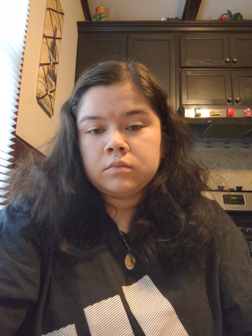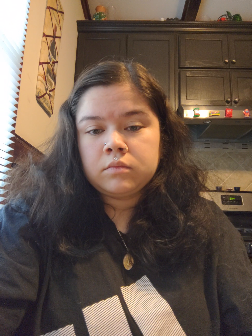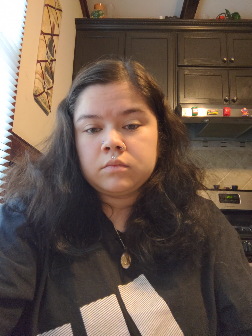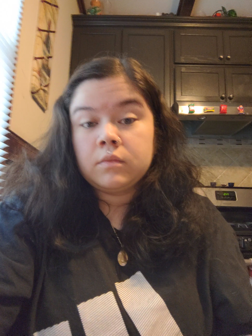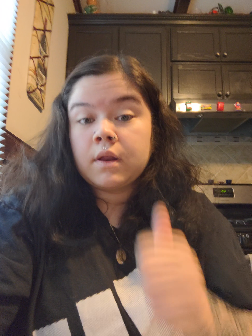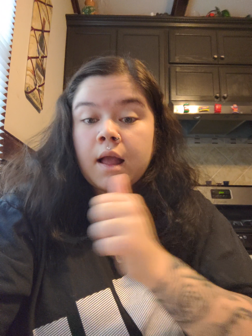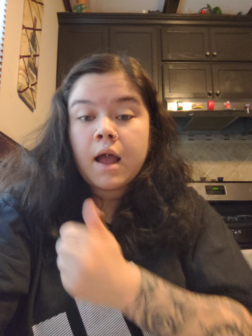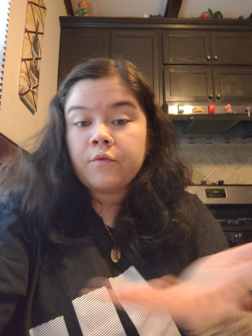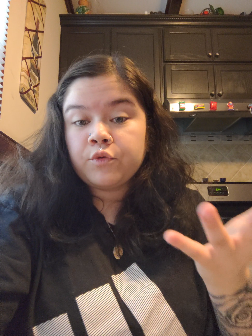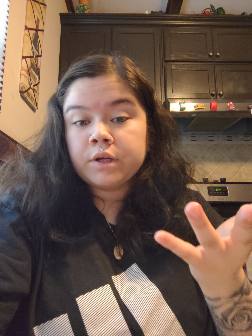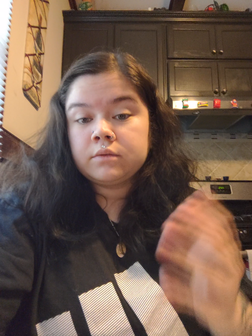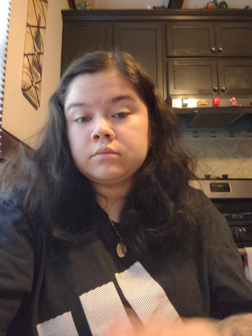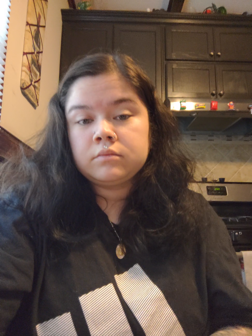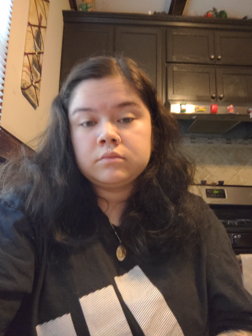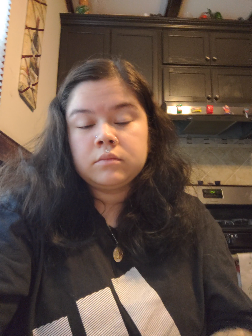every